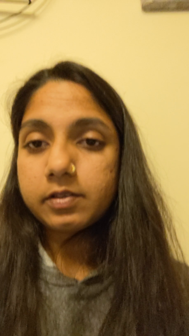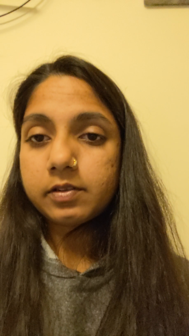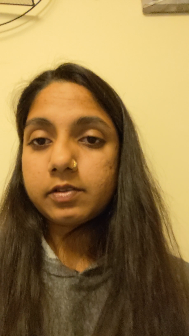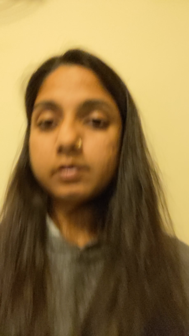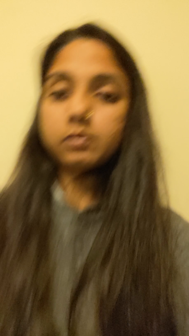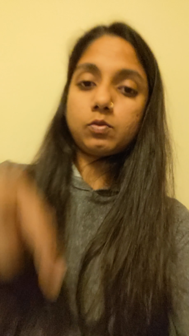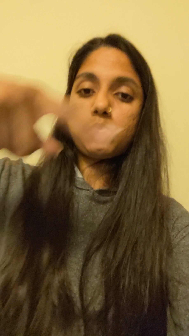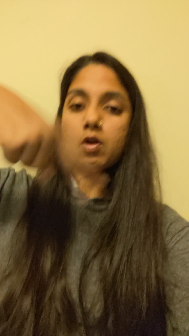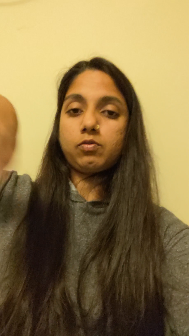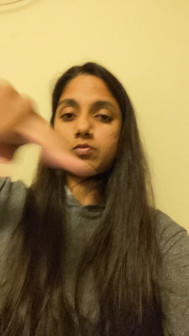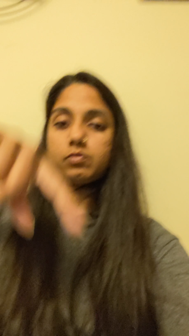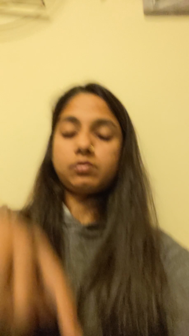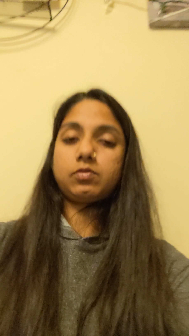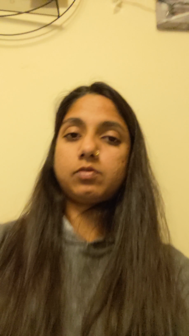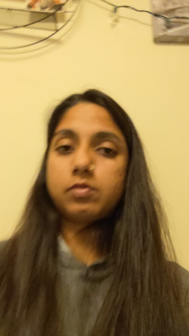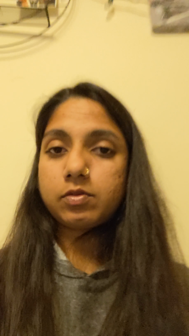around